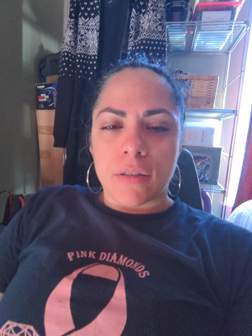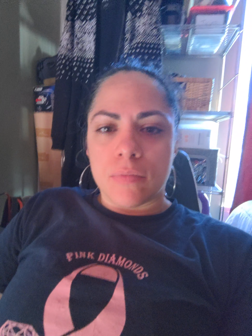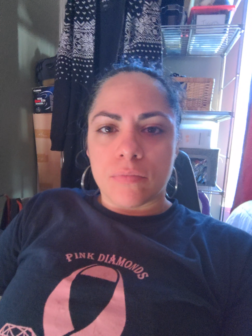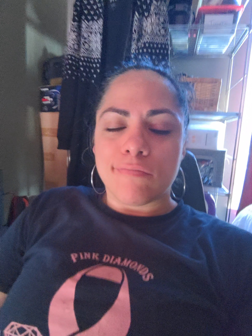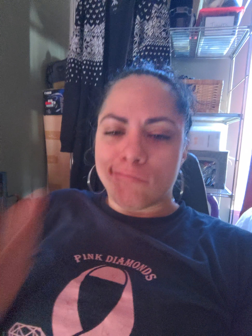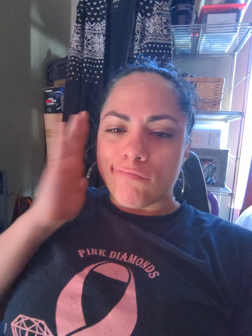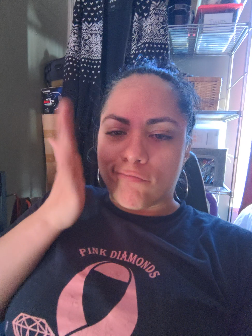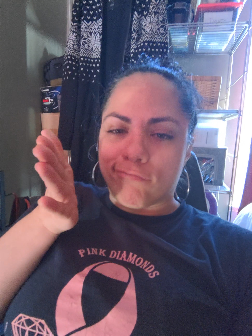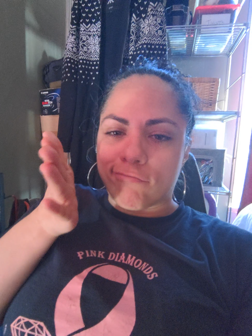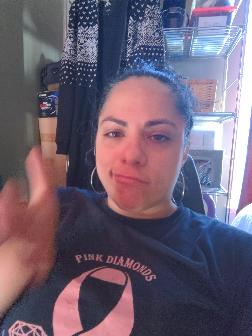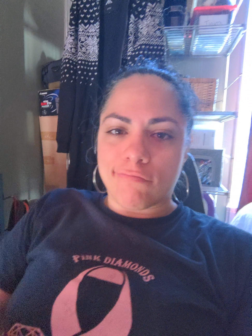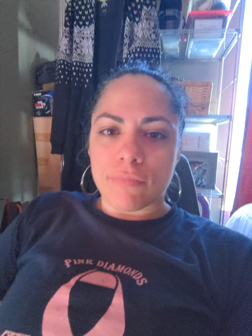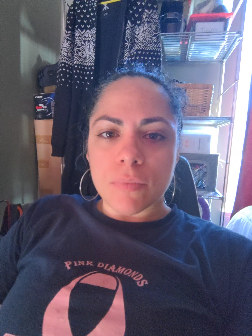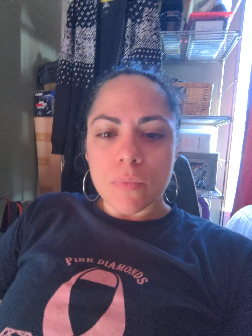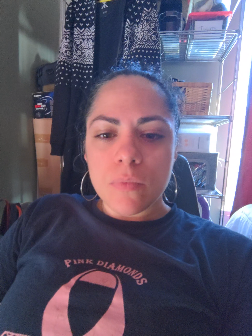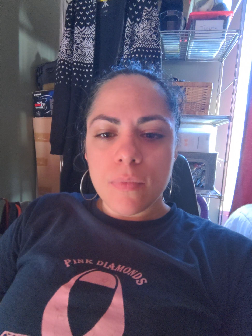will